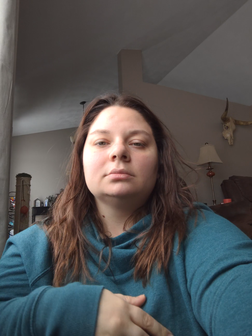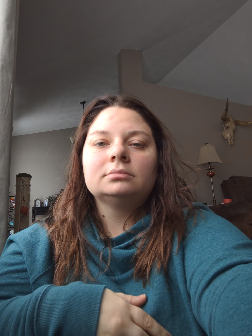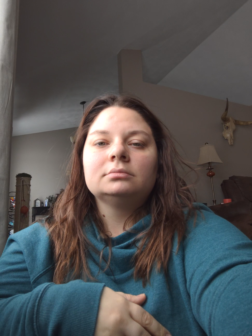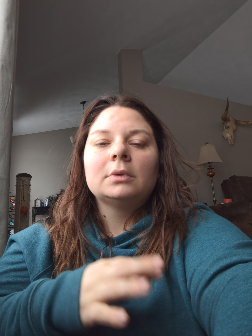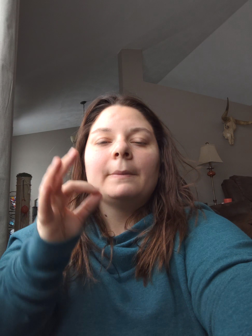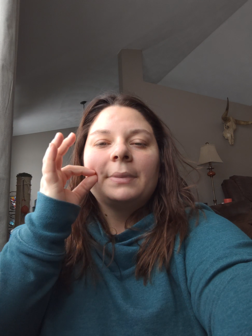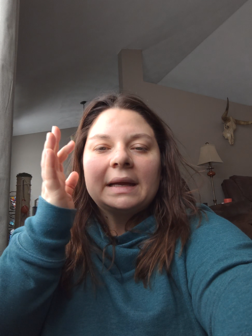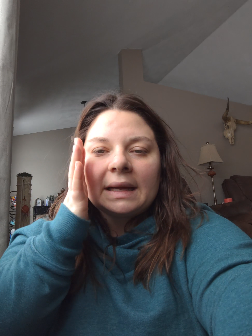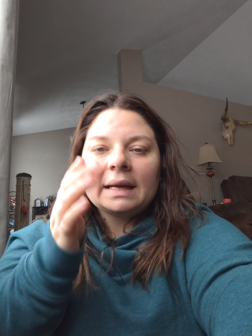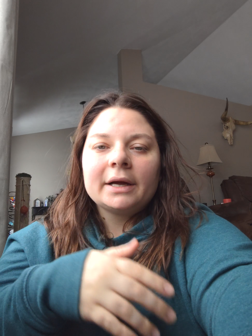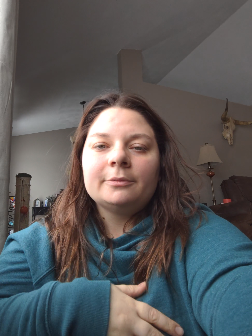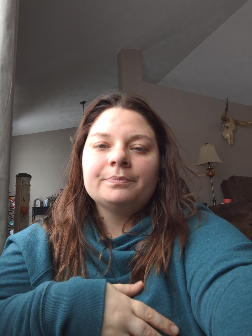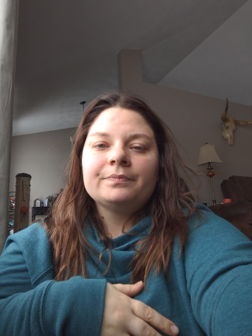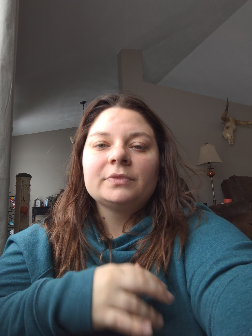bee